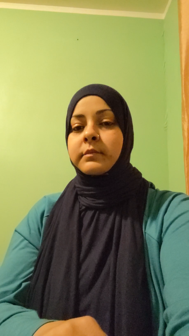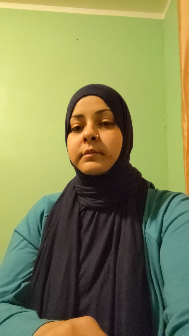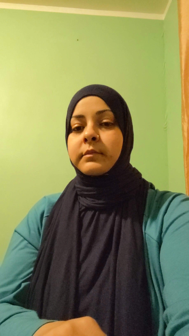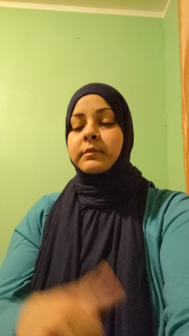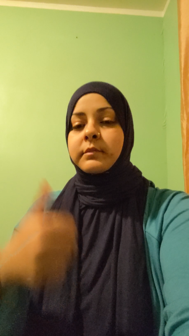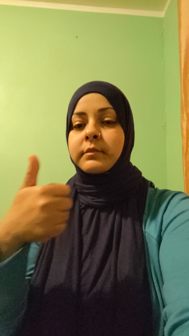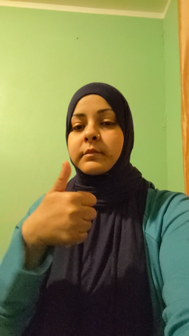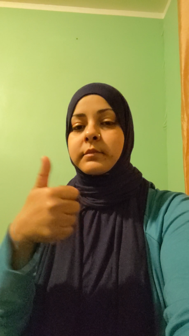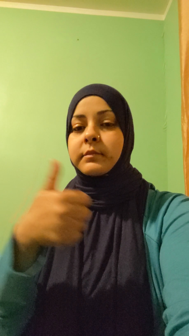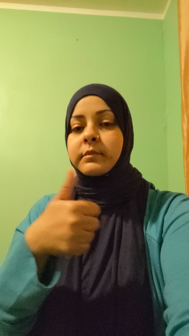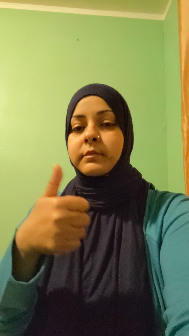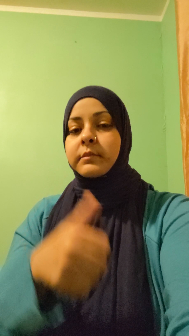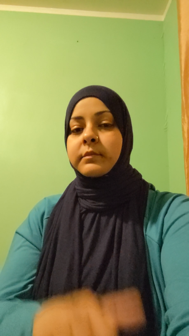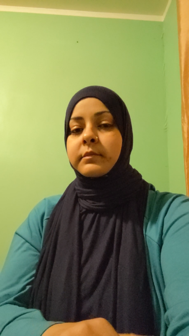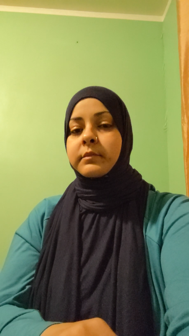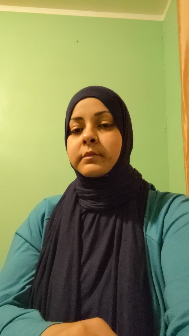game